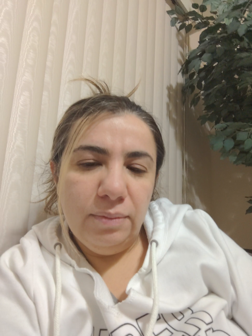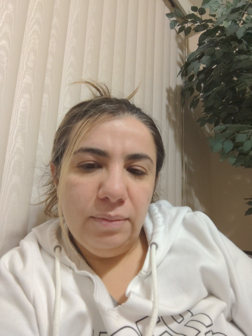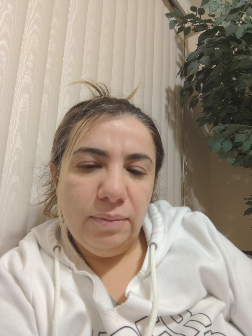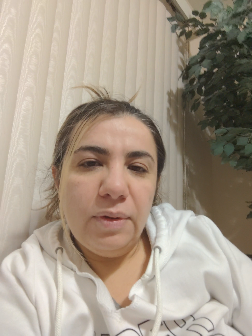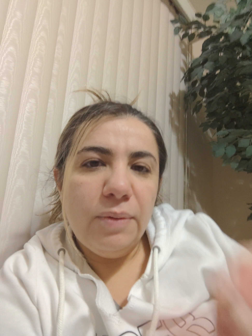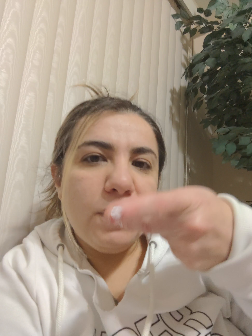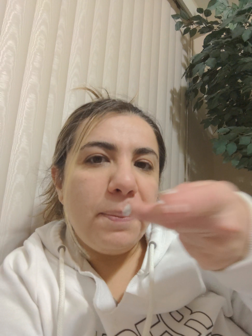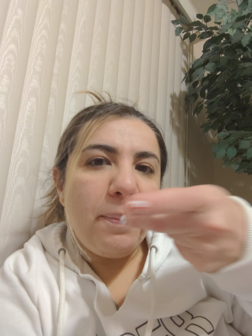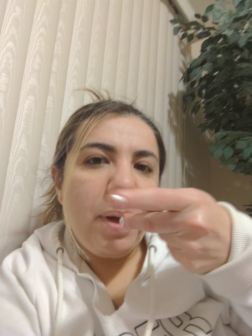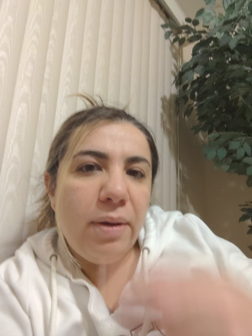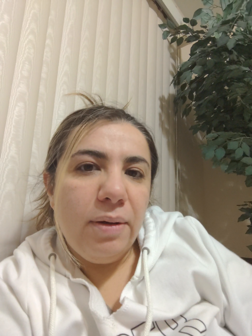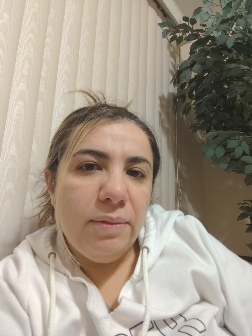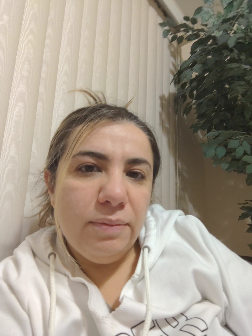pizza